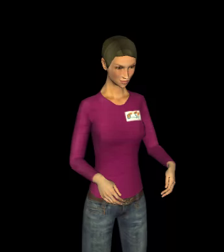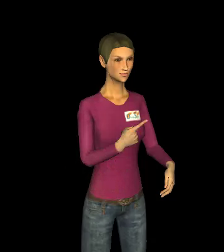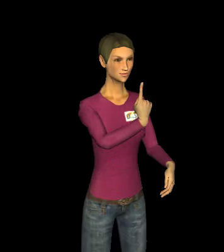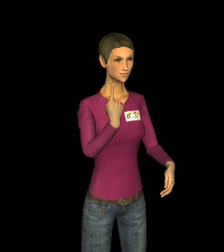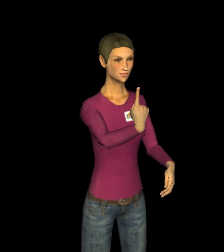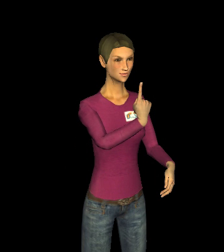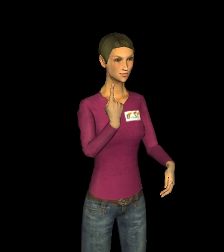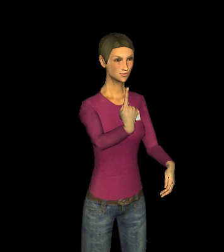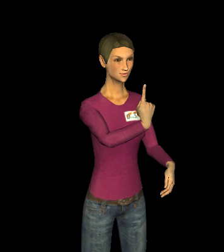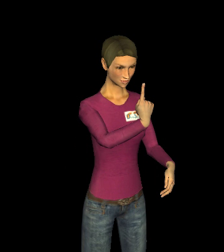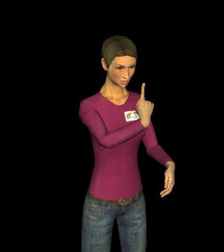دائما